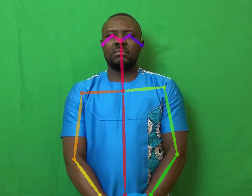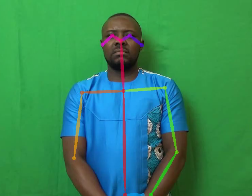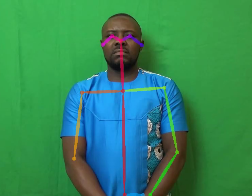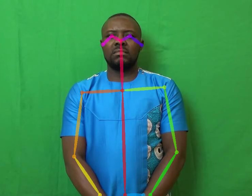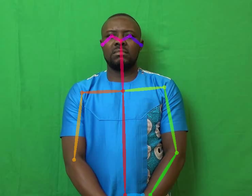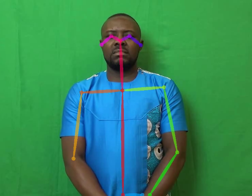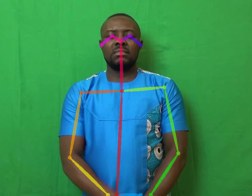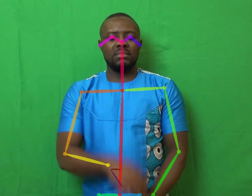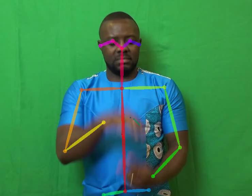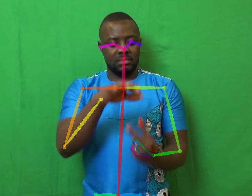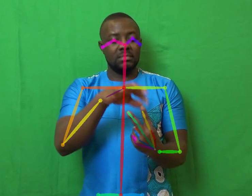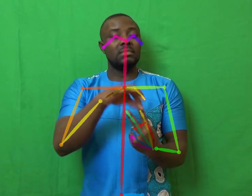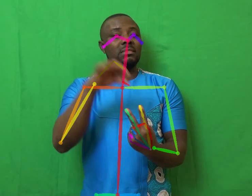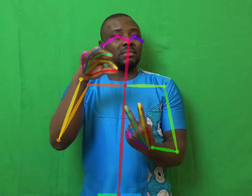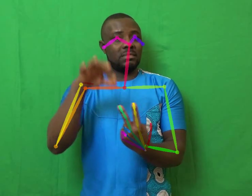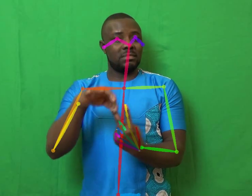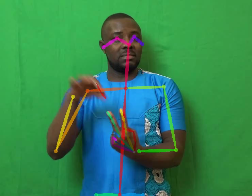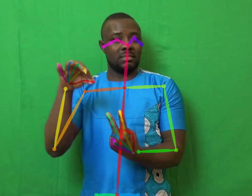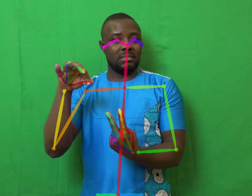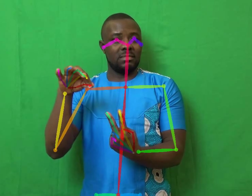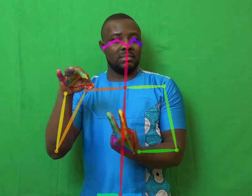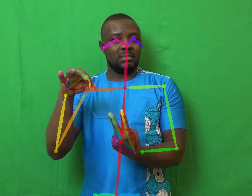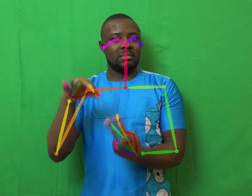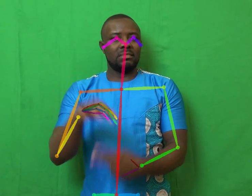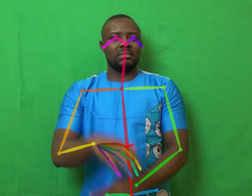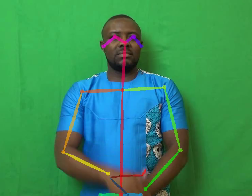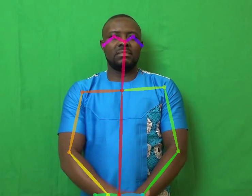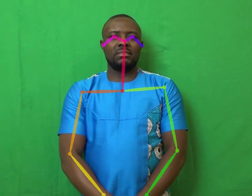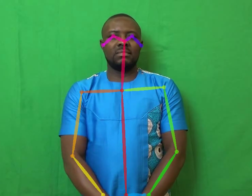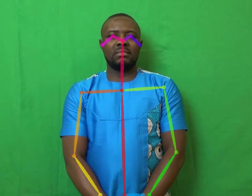select